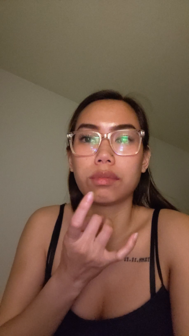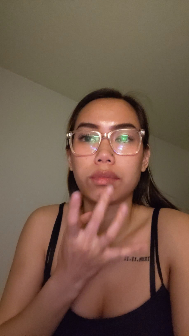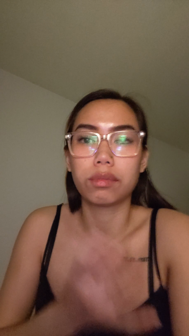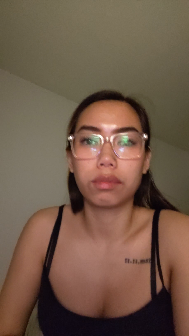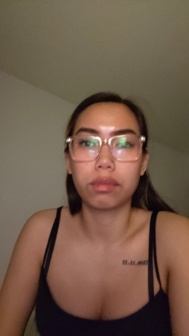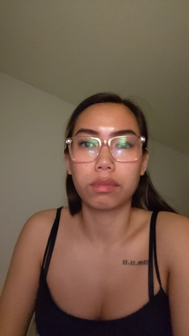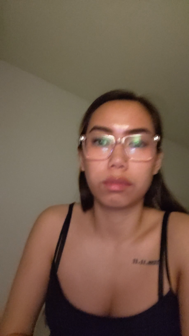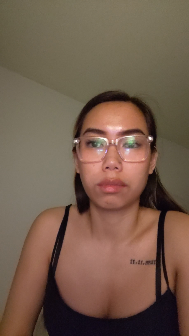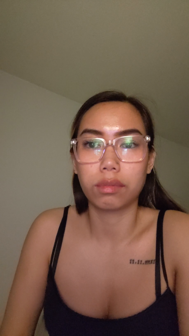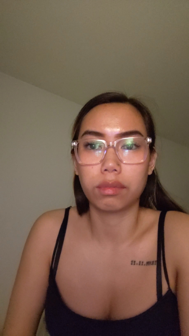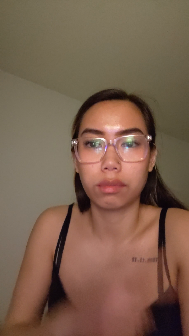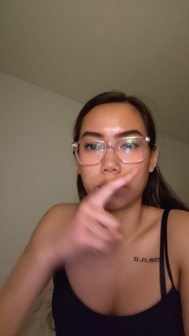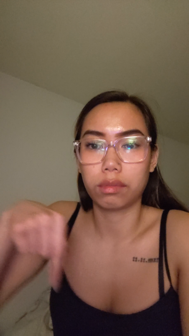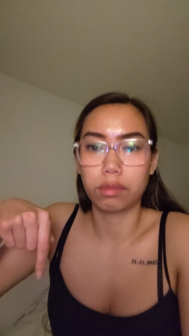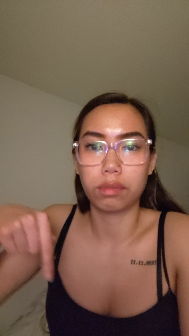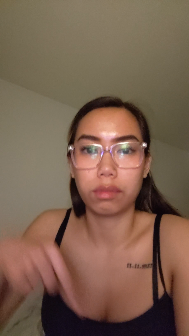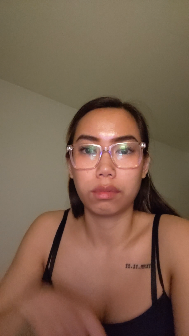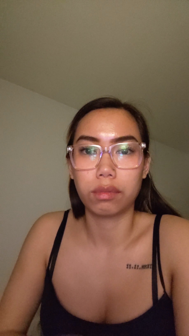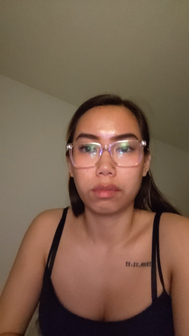cut